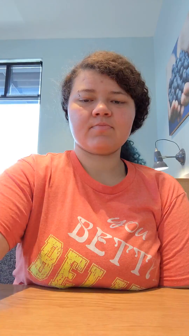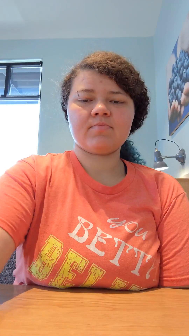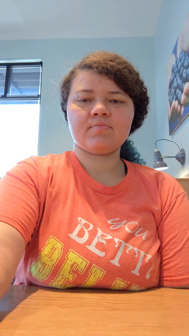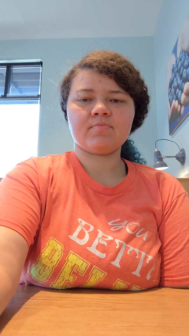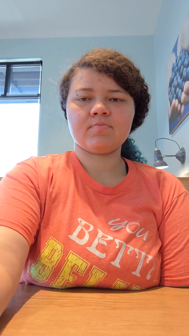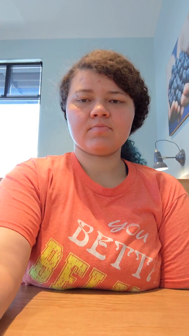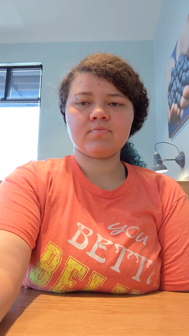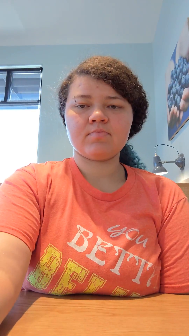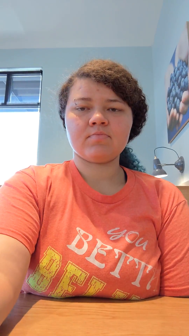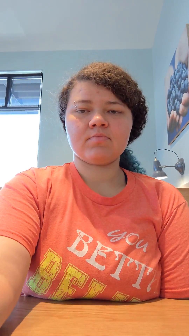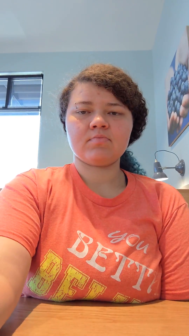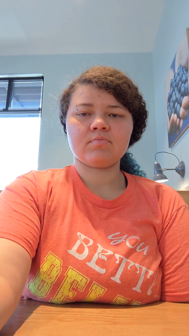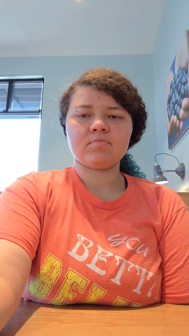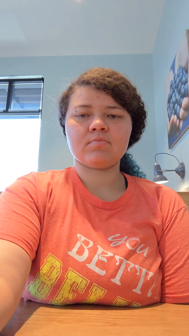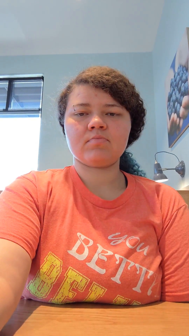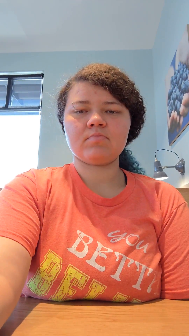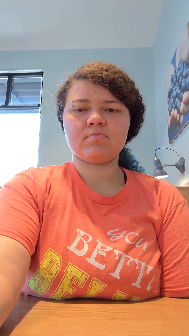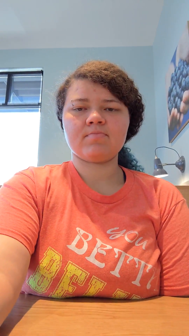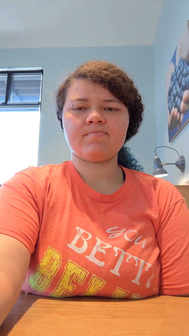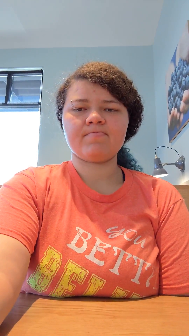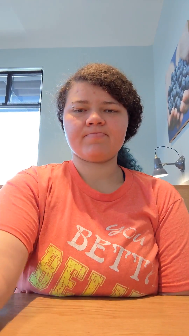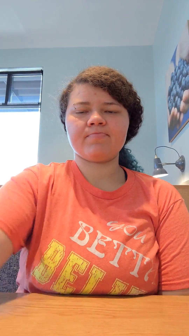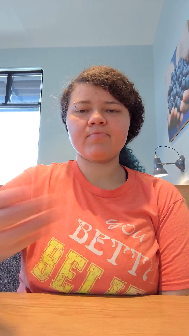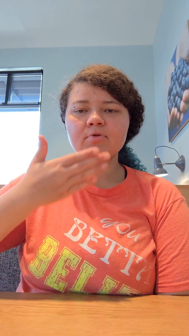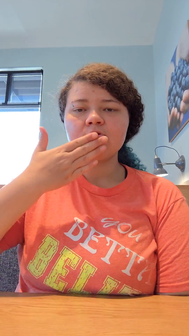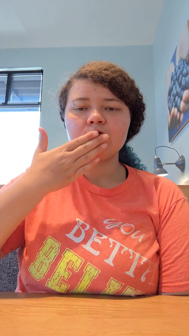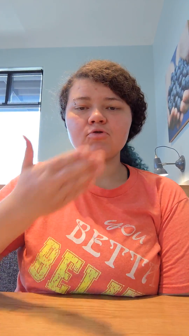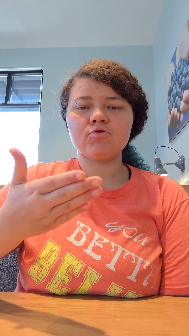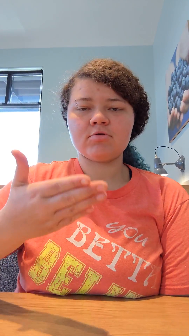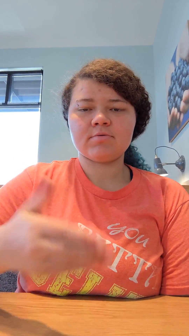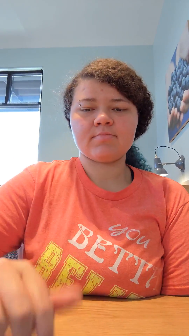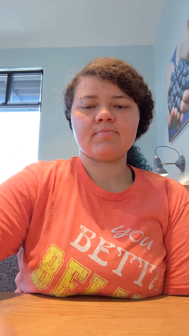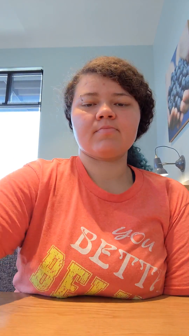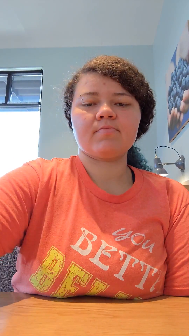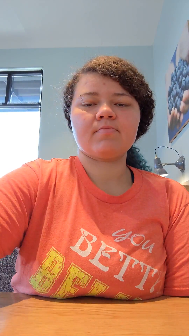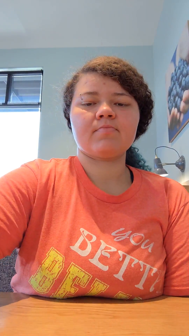good